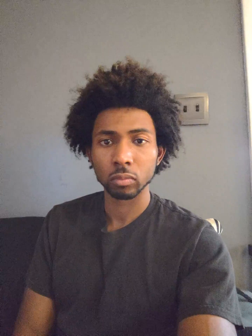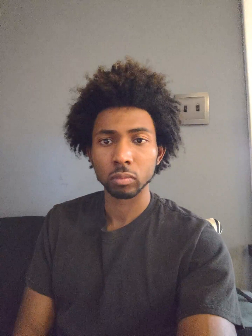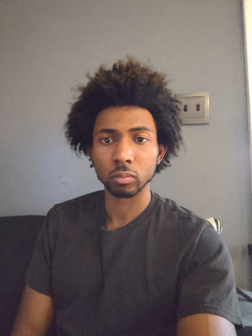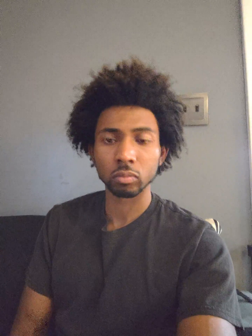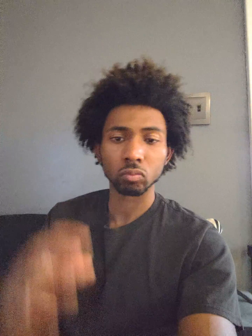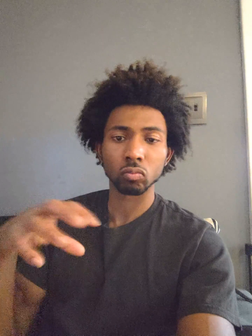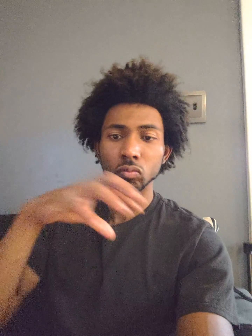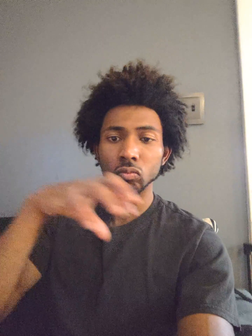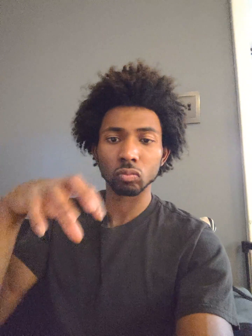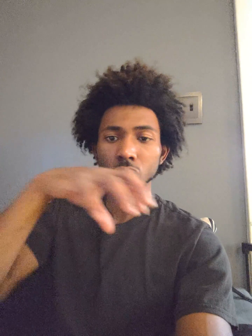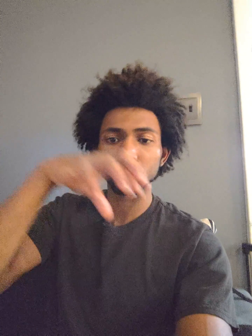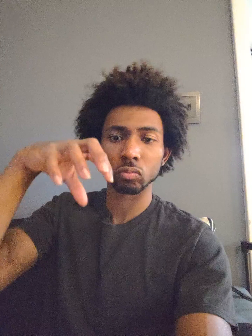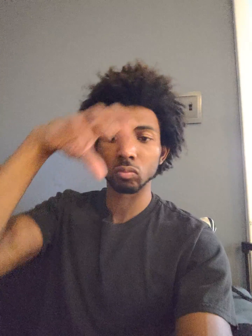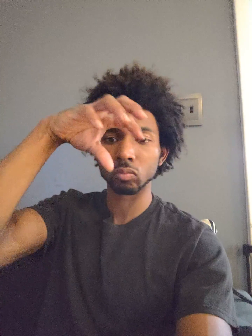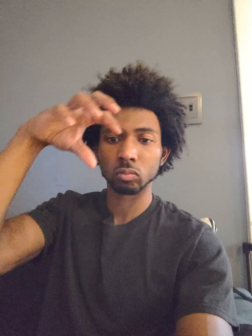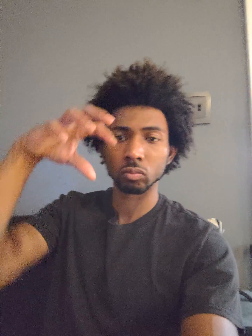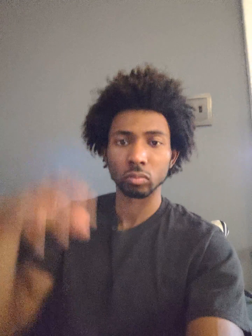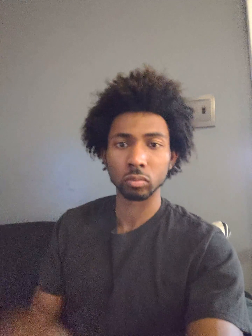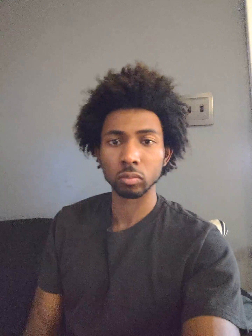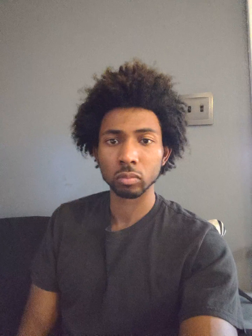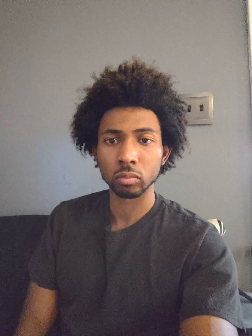block